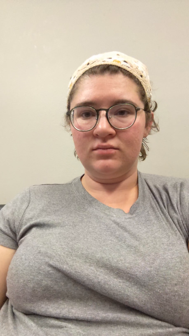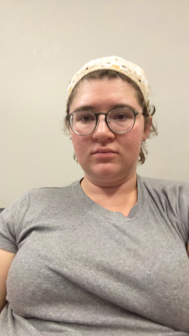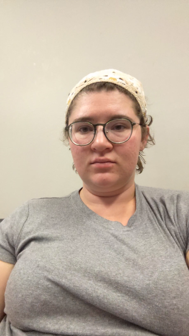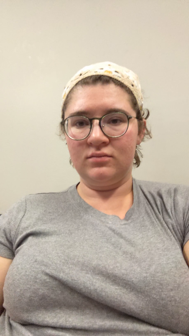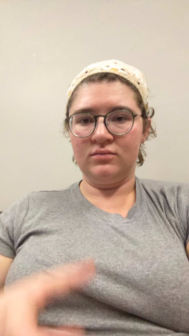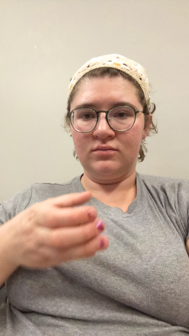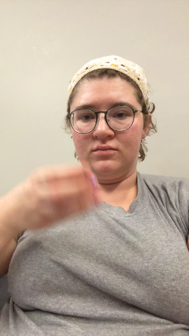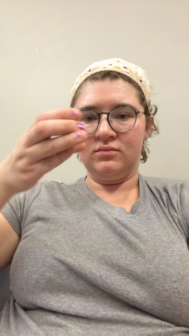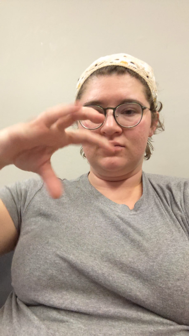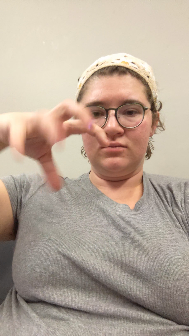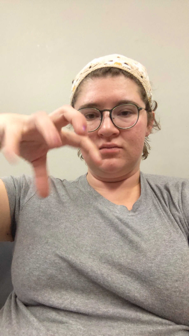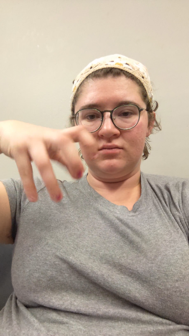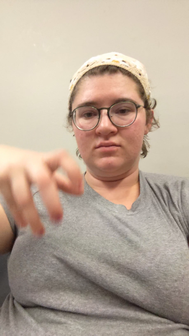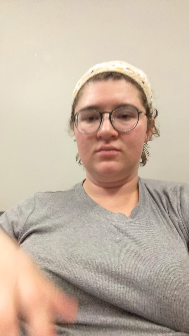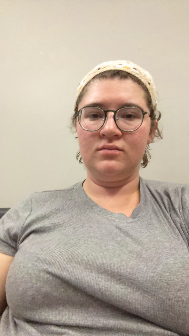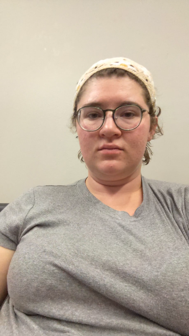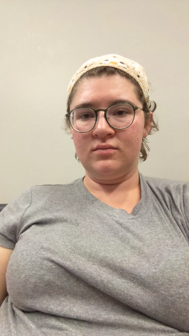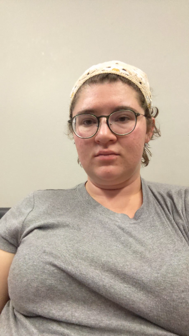jar